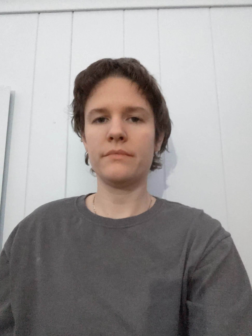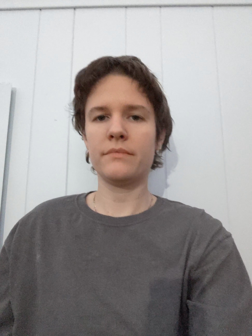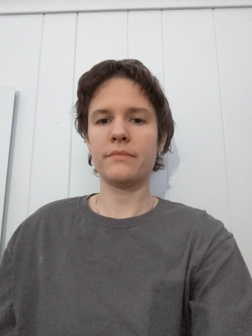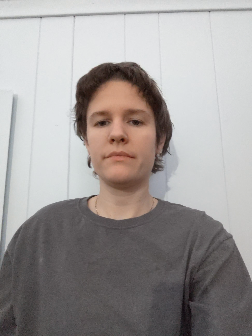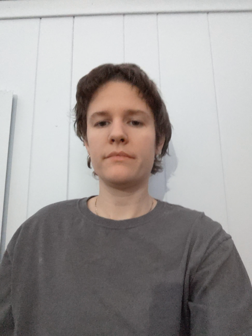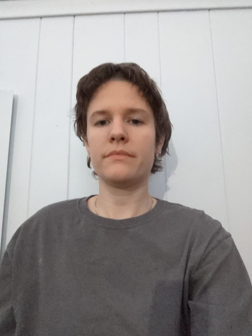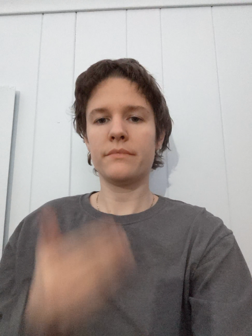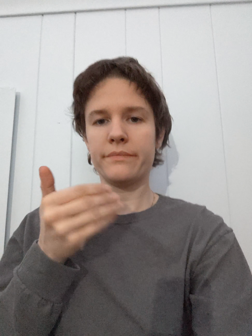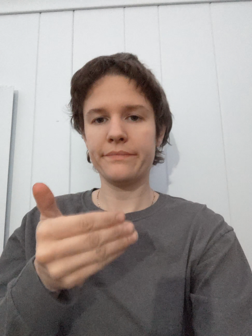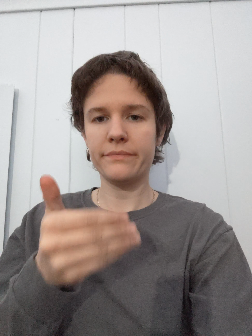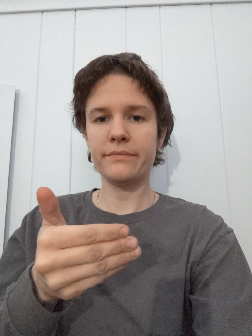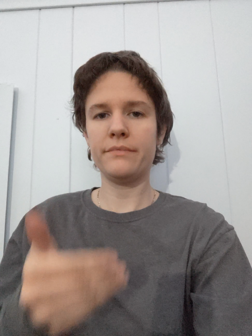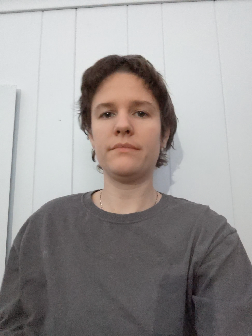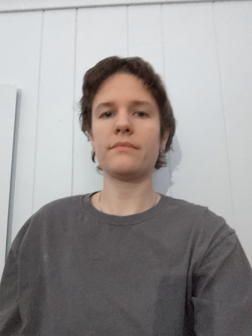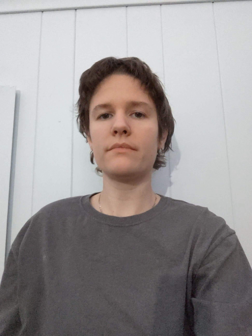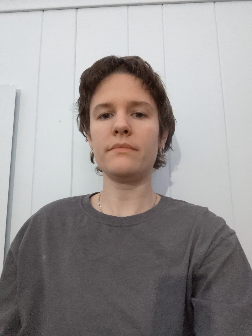close